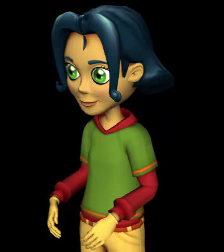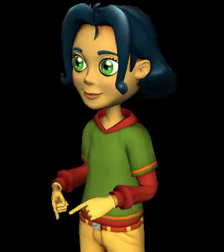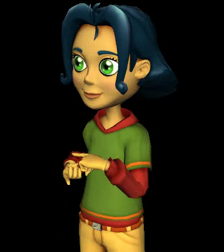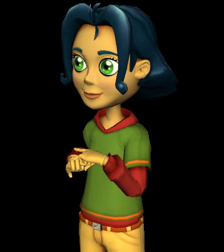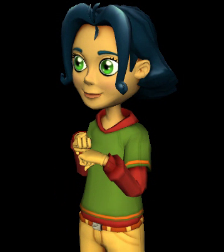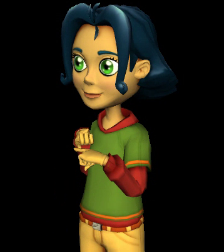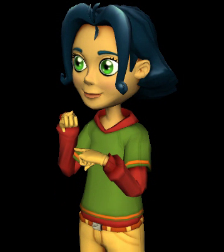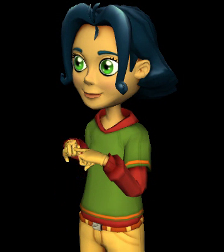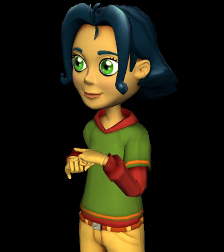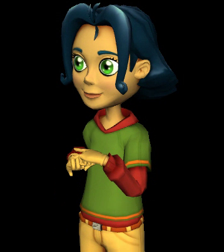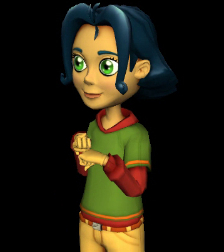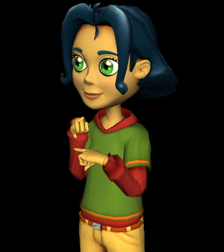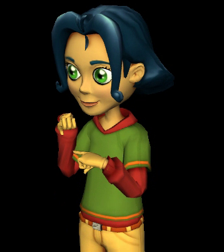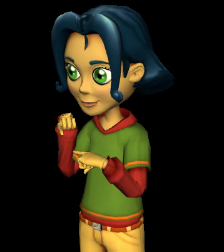فريد